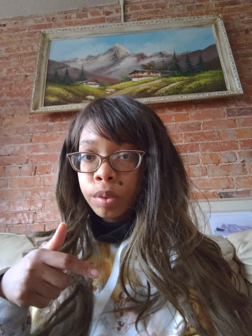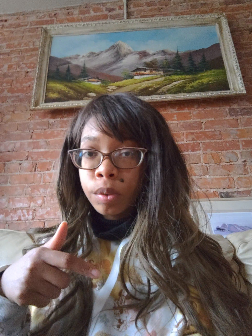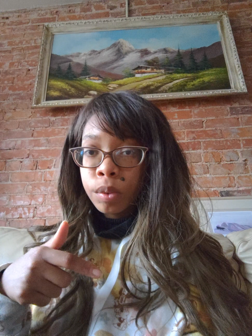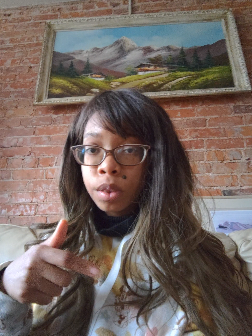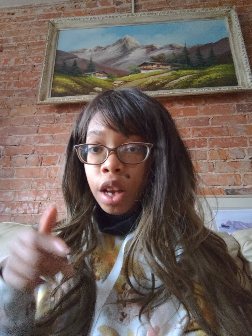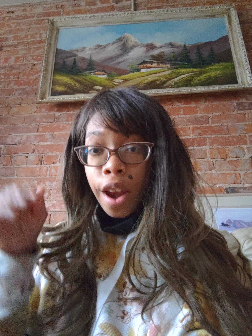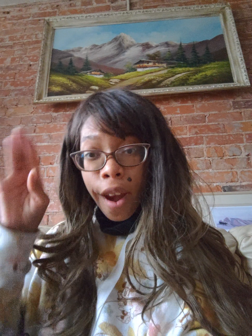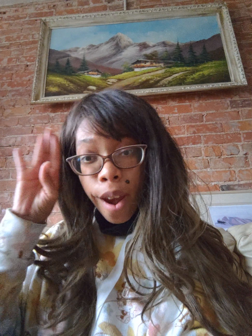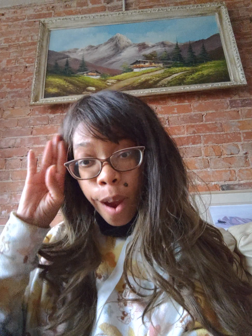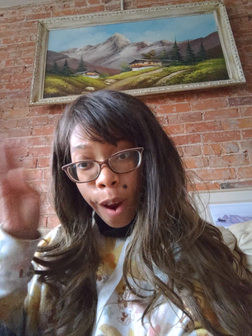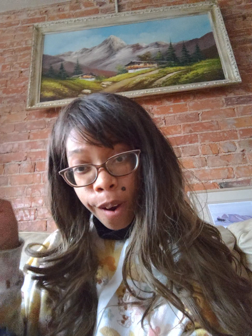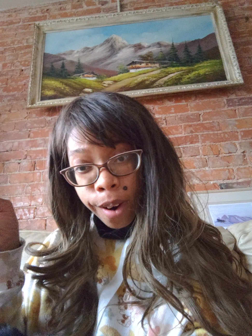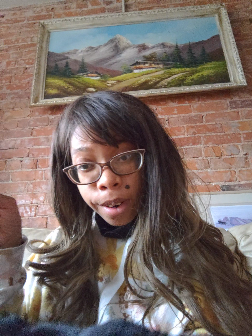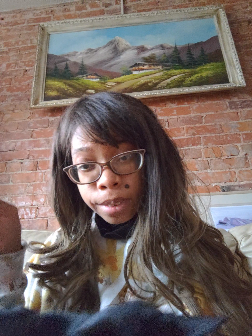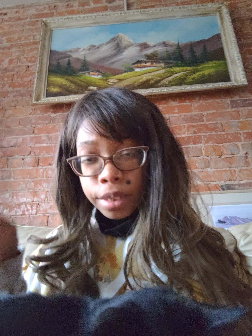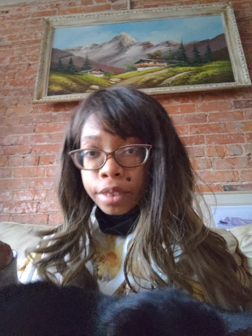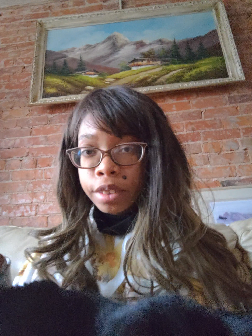hello